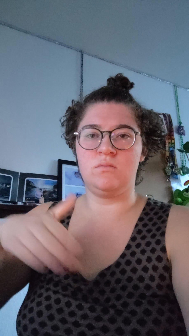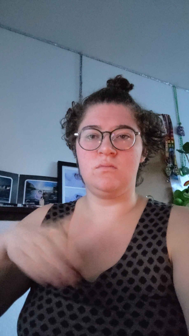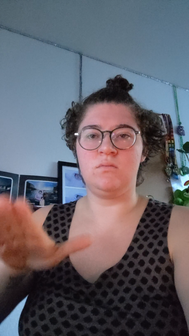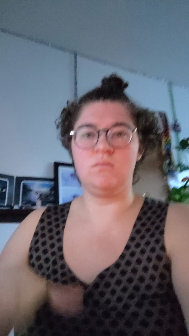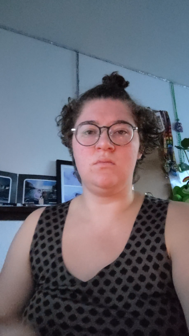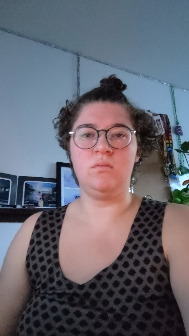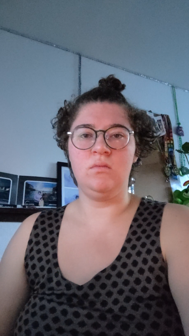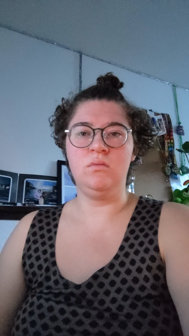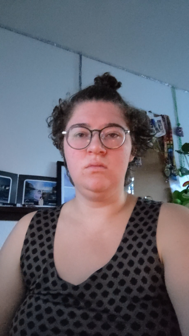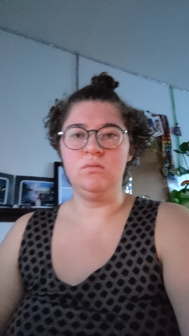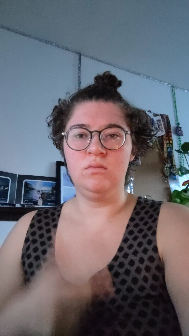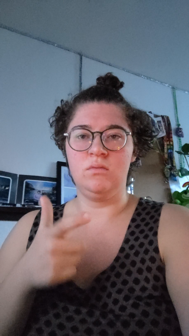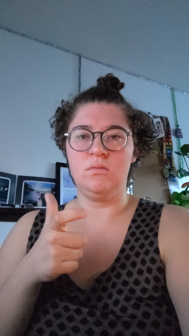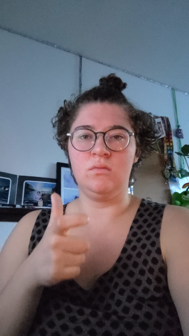run